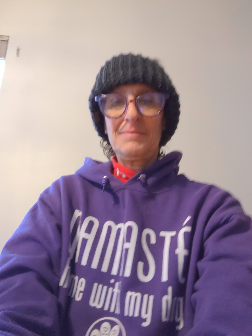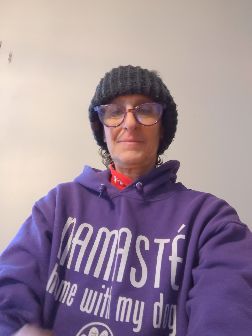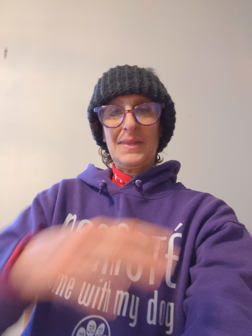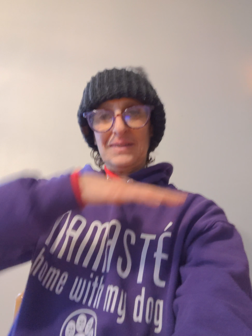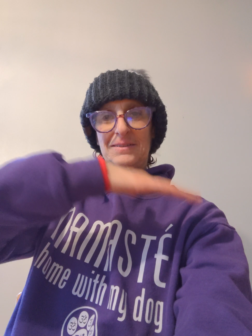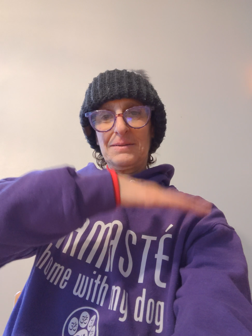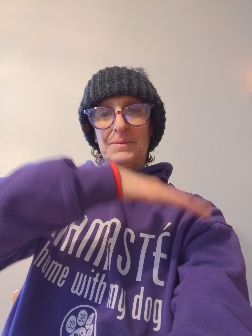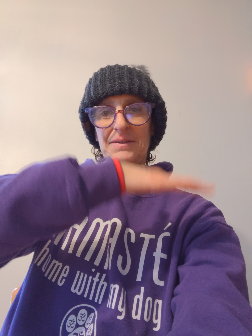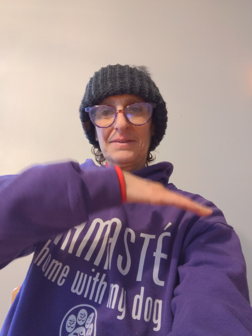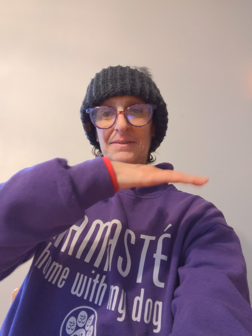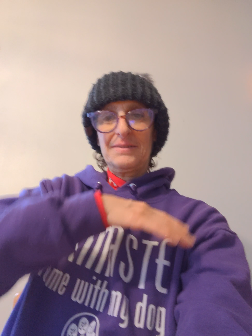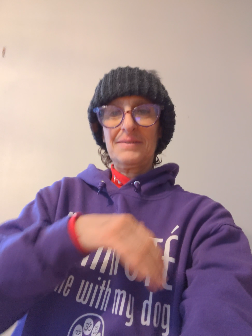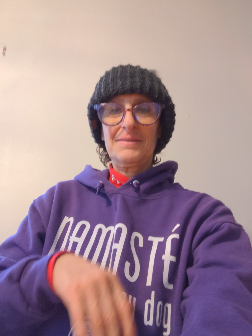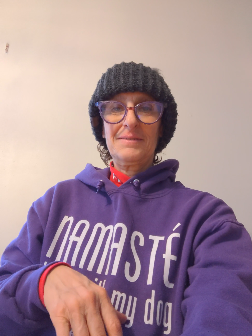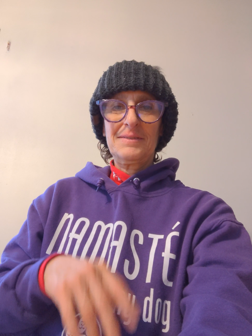table